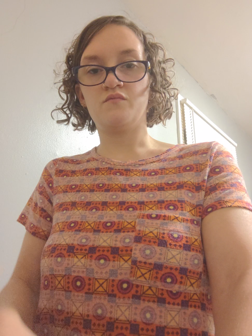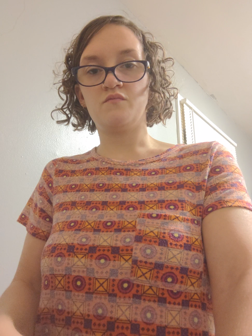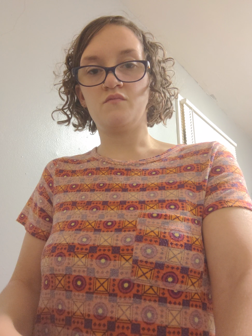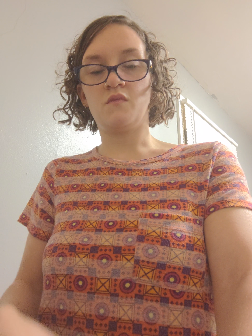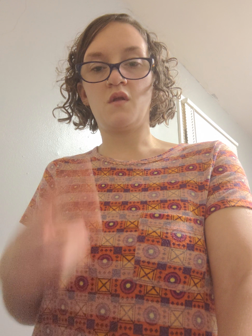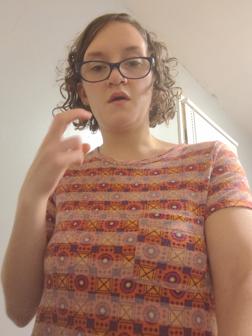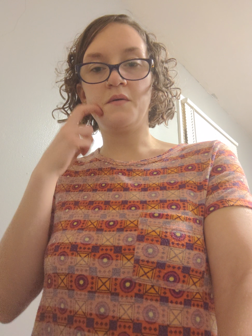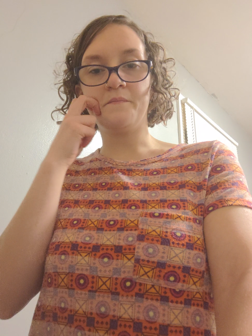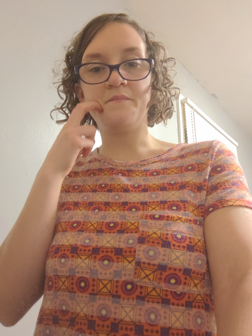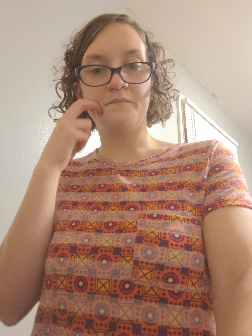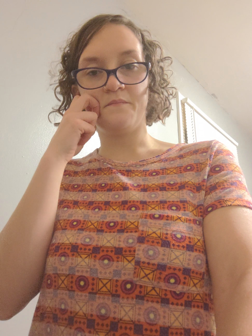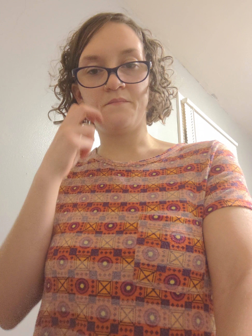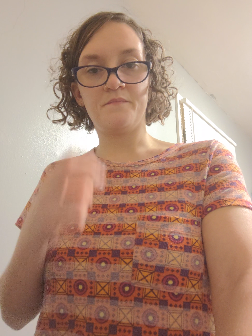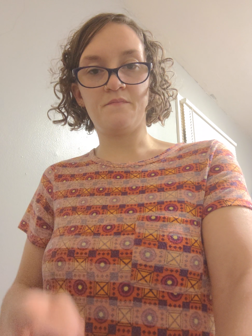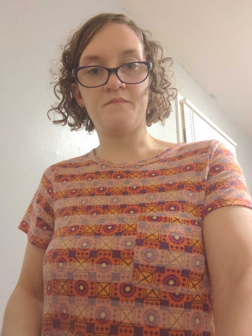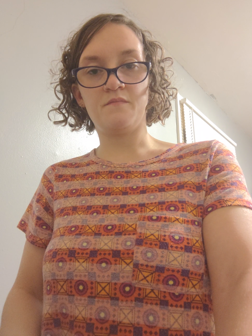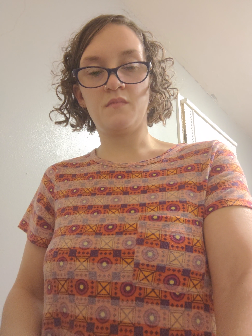gum